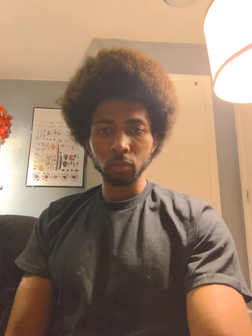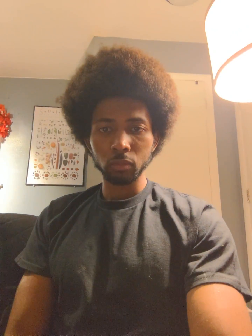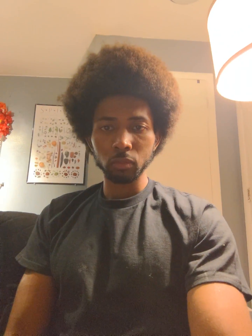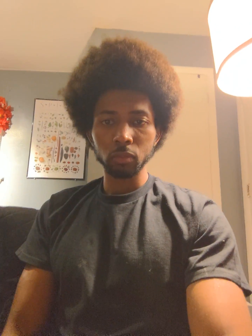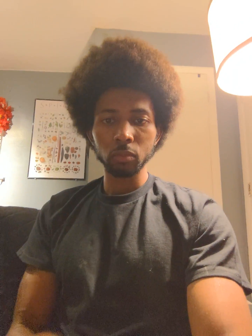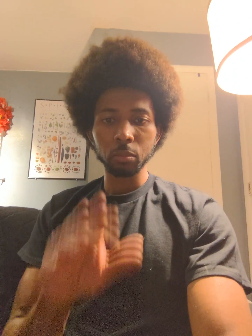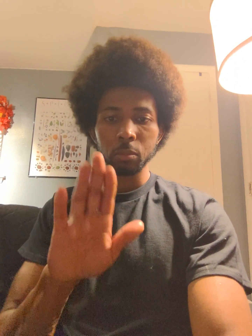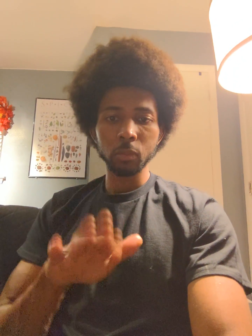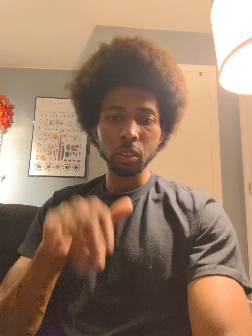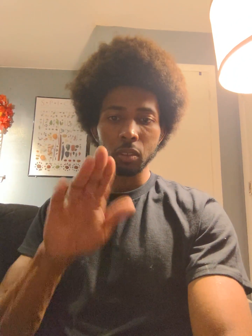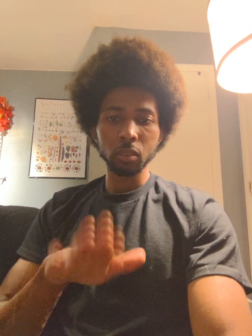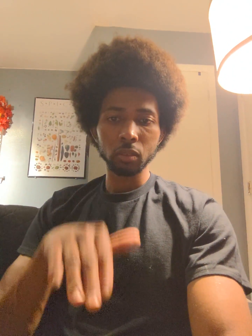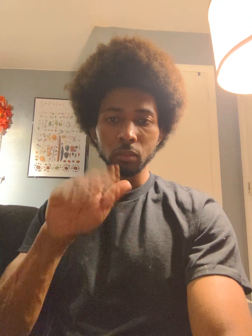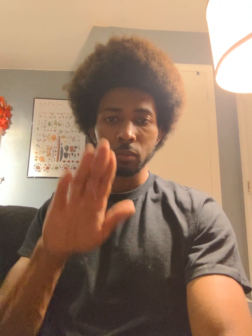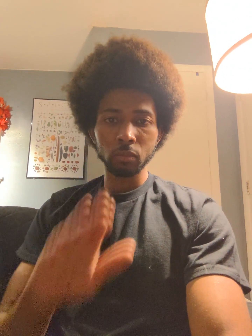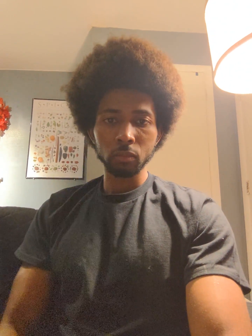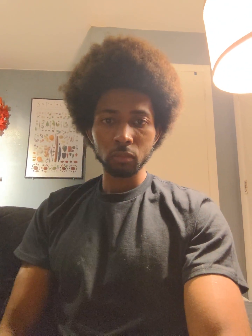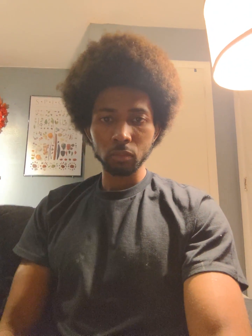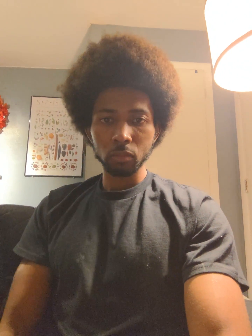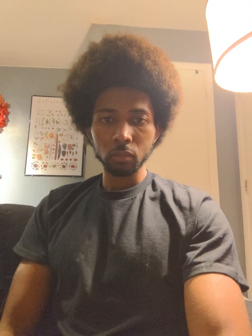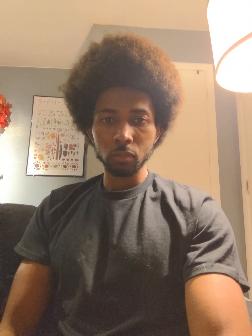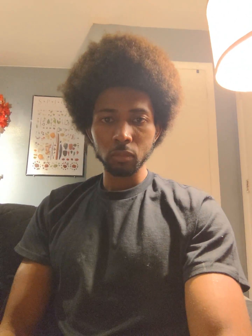paint